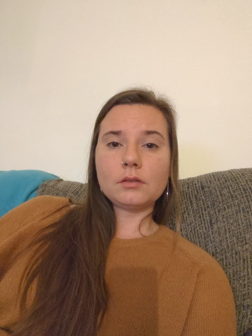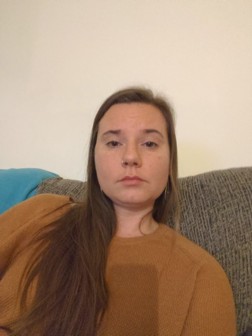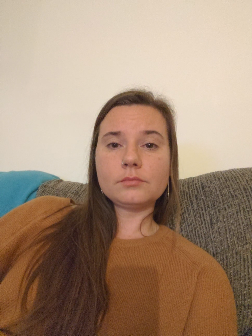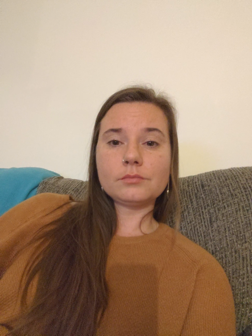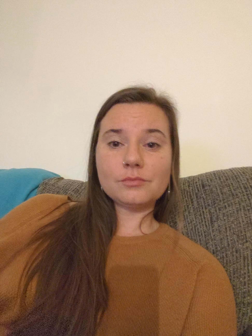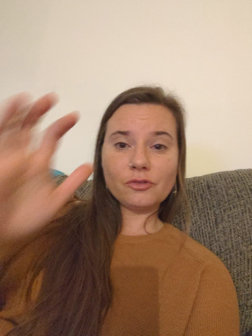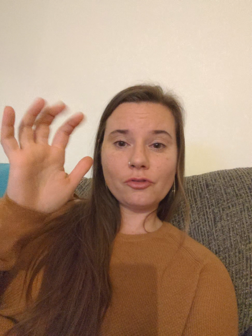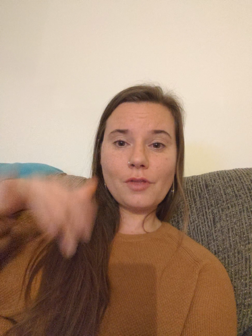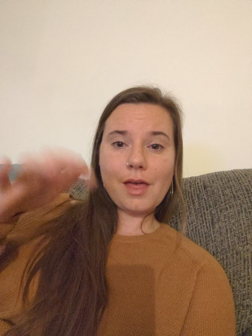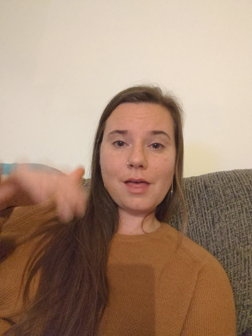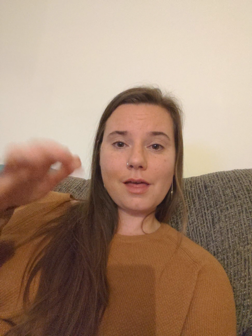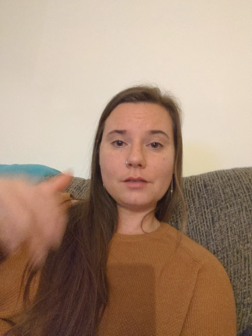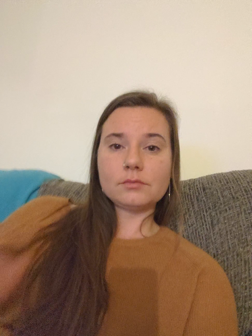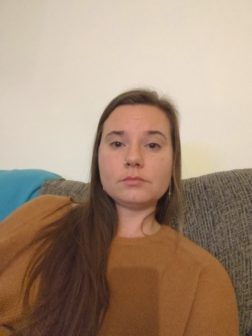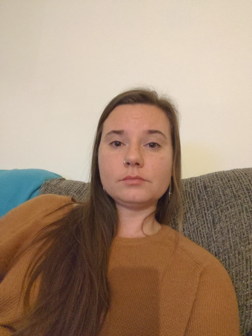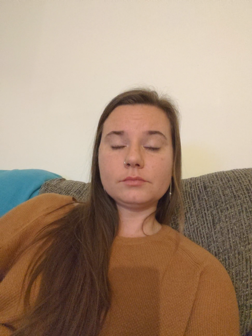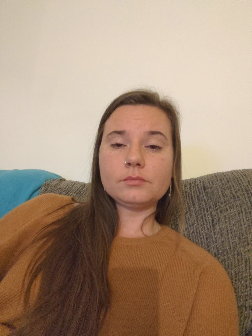rain